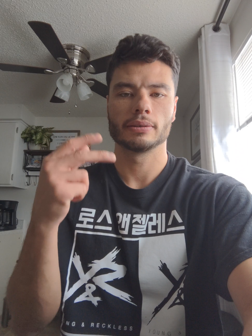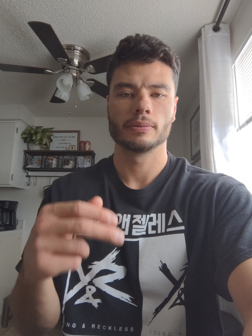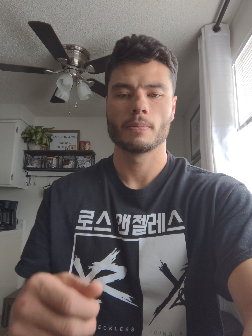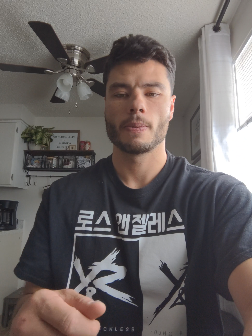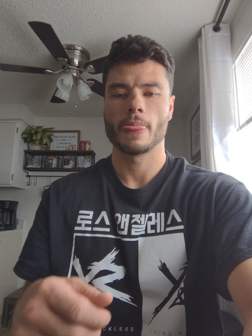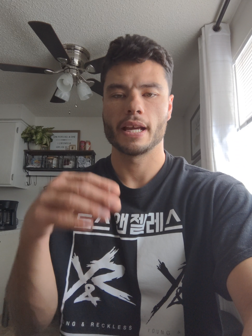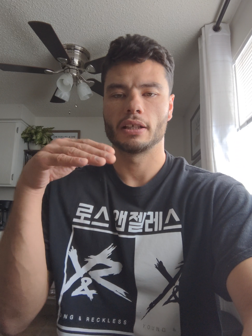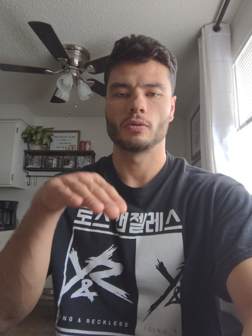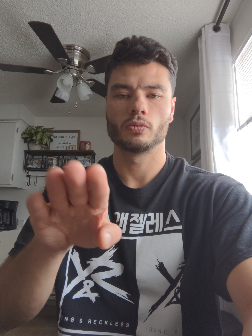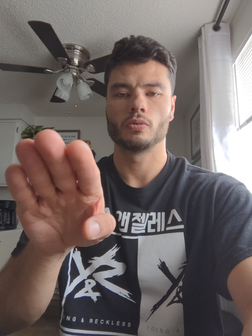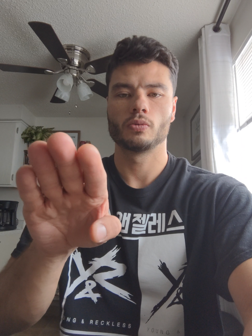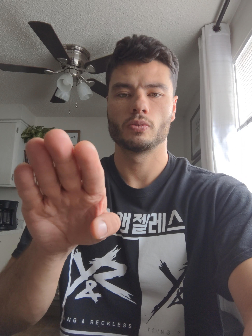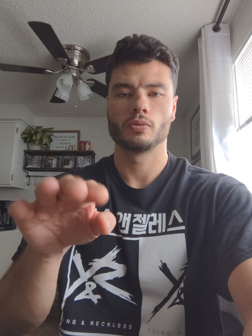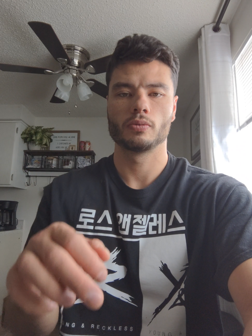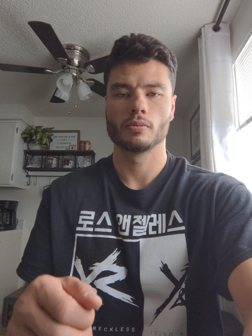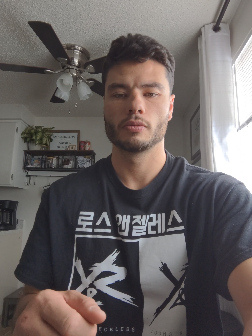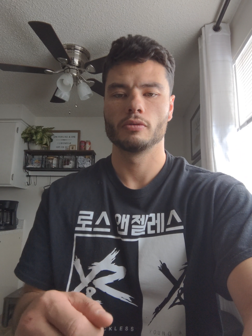into